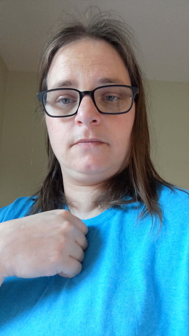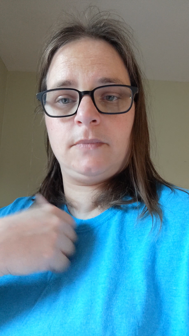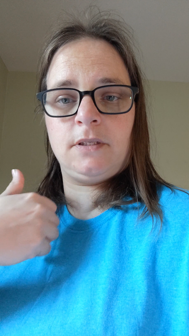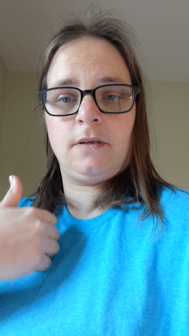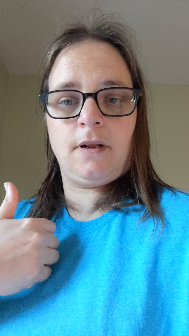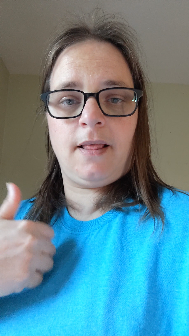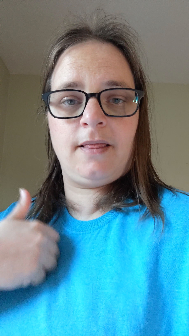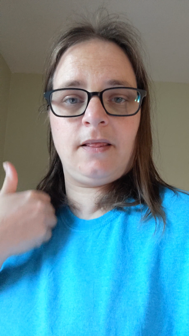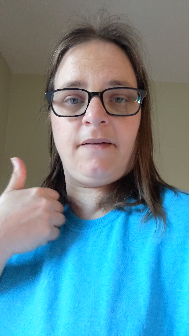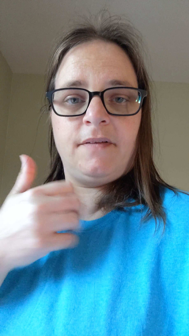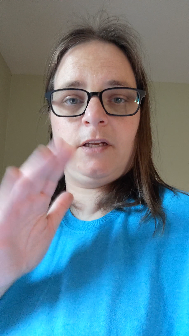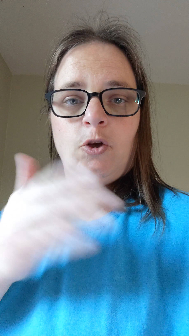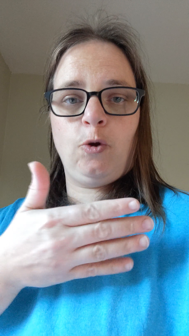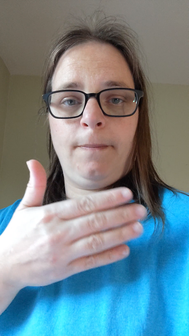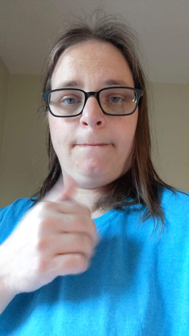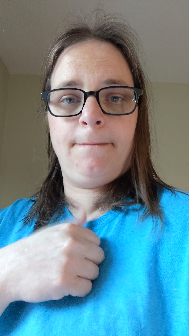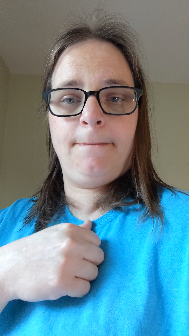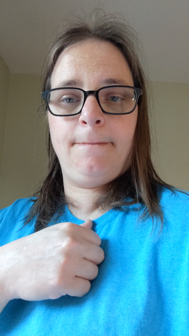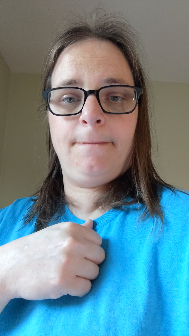living room